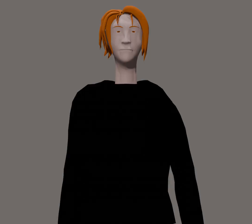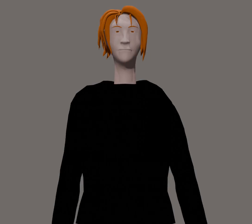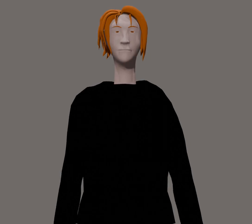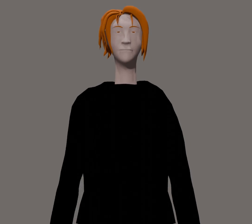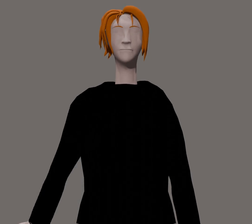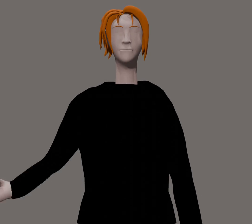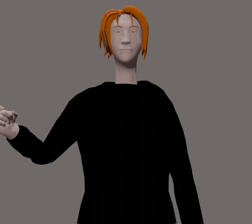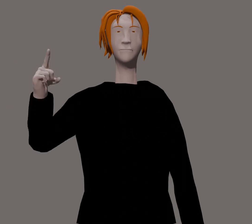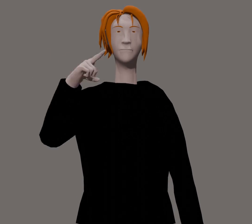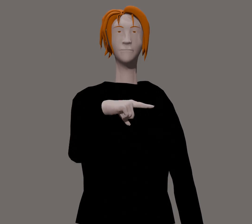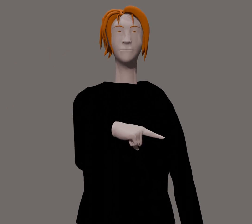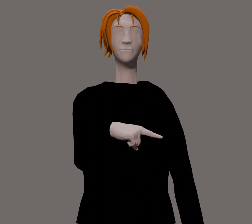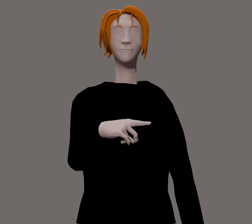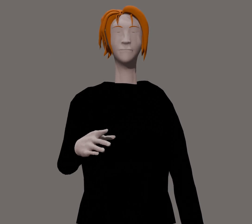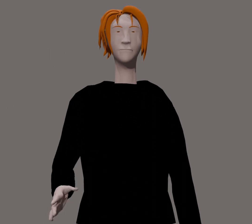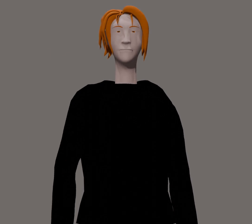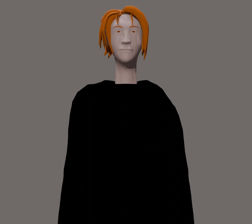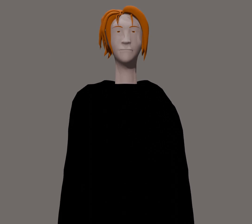Come